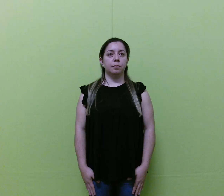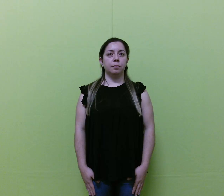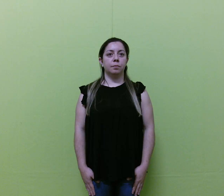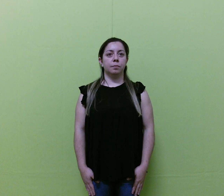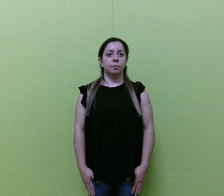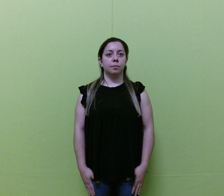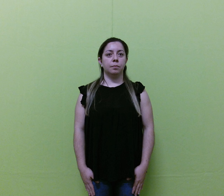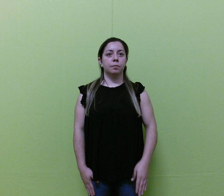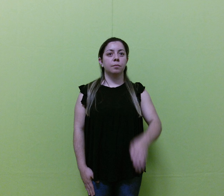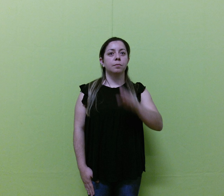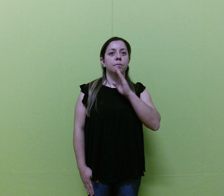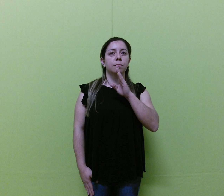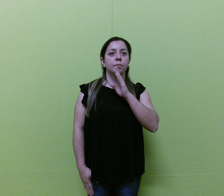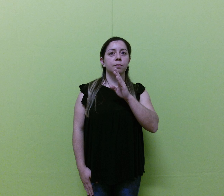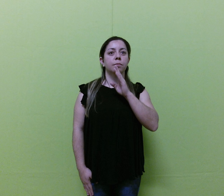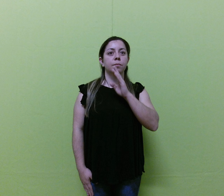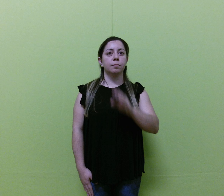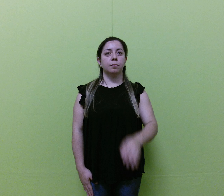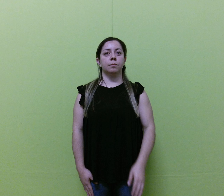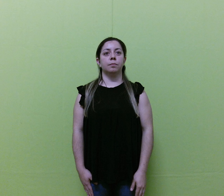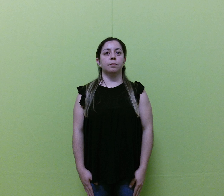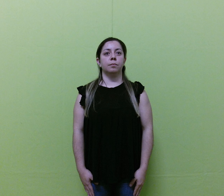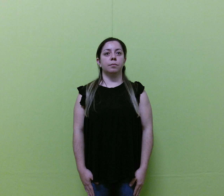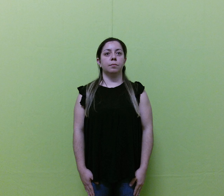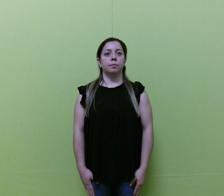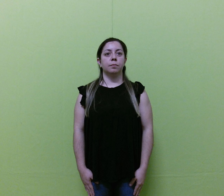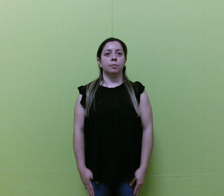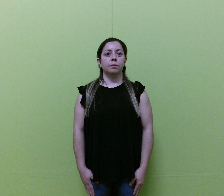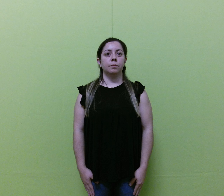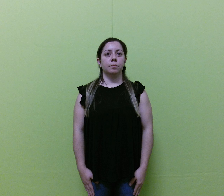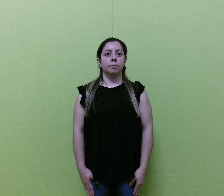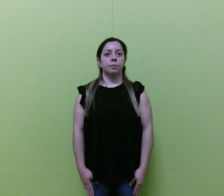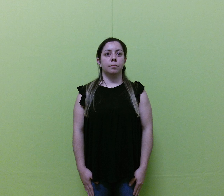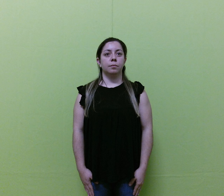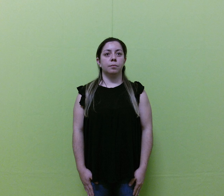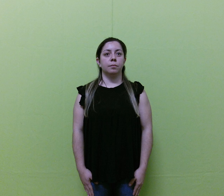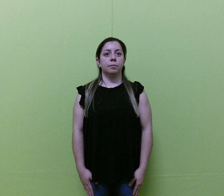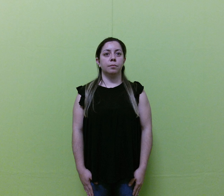conhecer